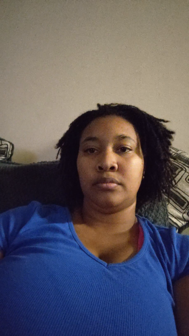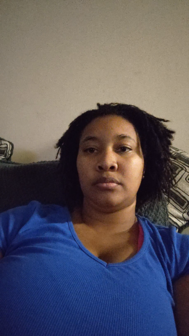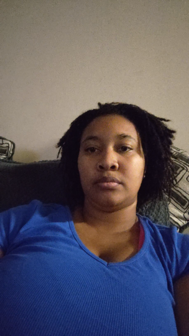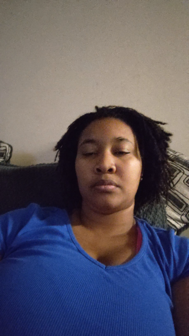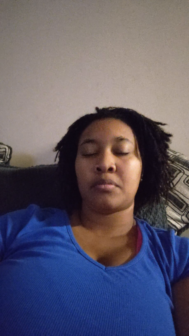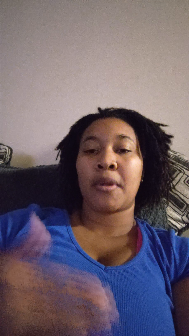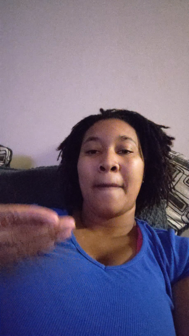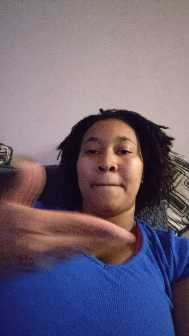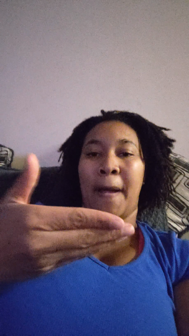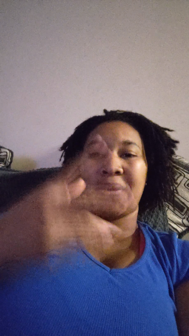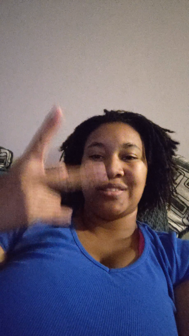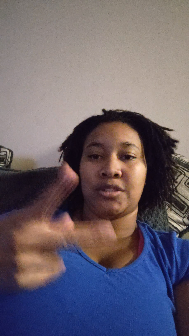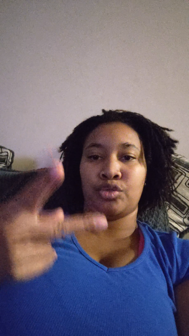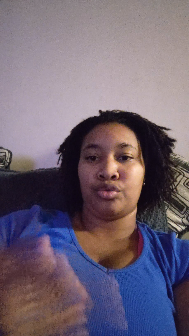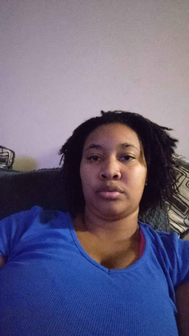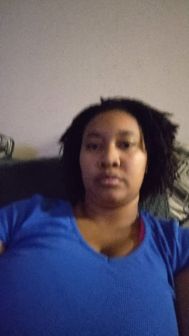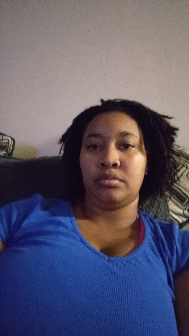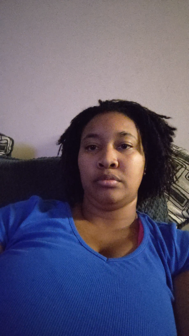babysitter